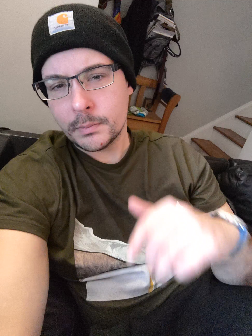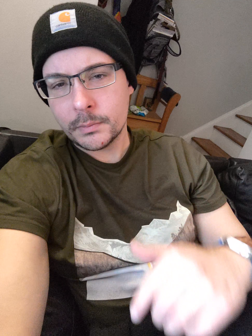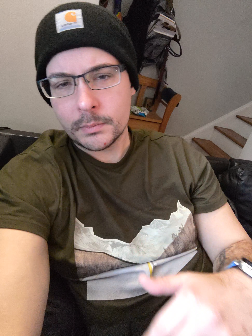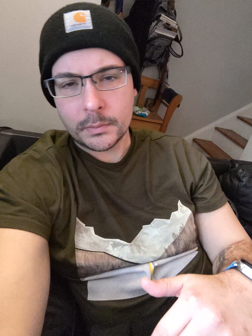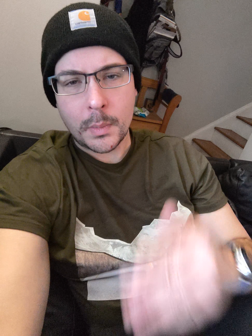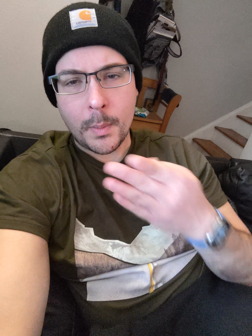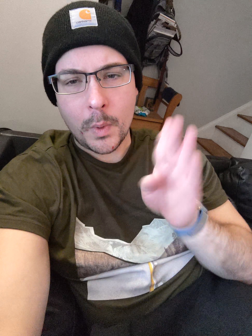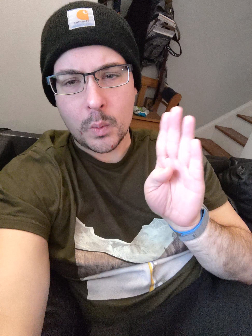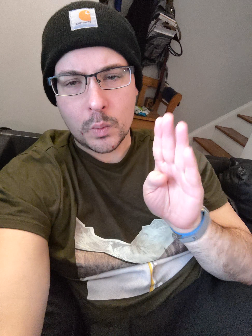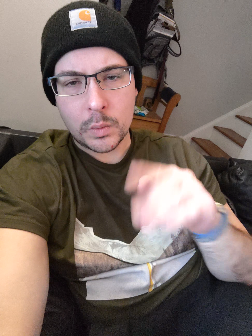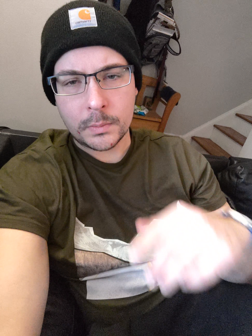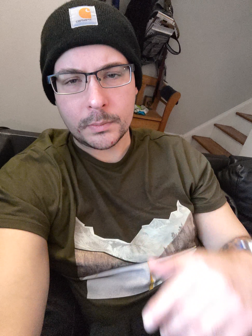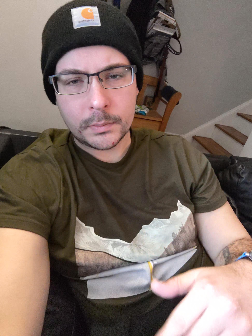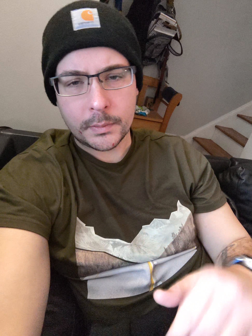blue